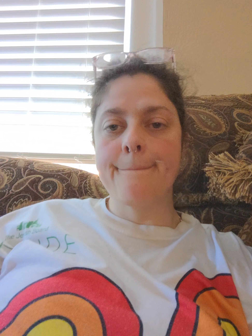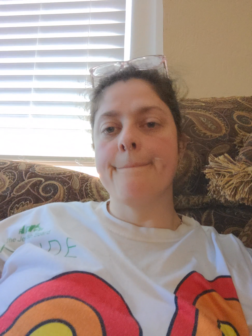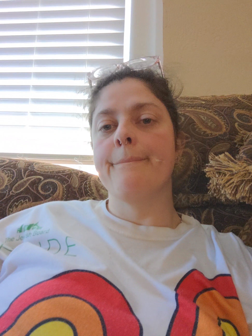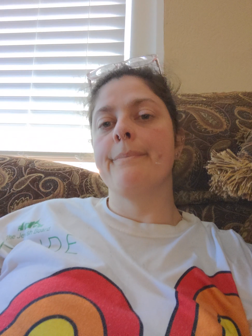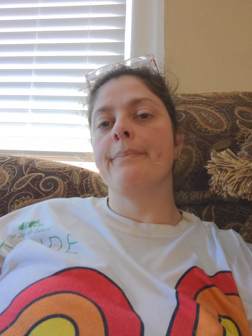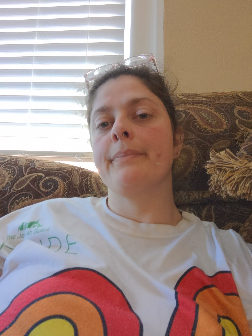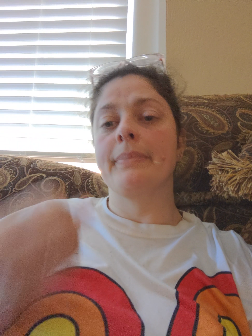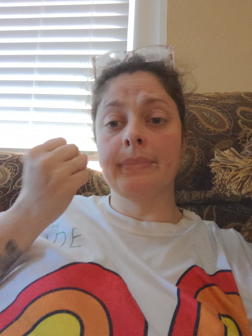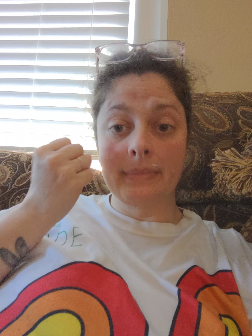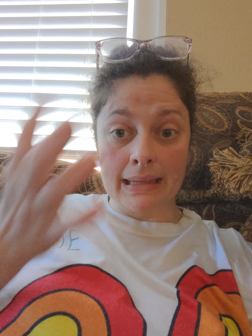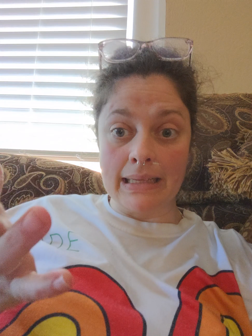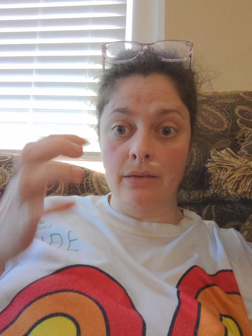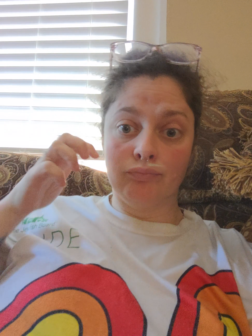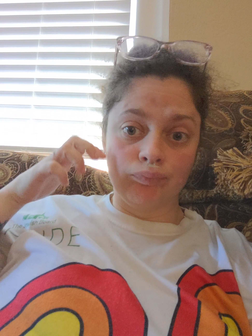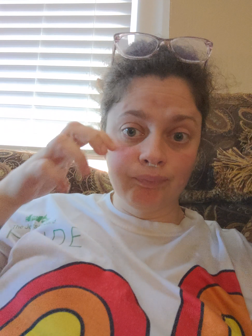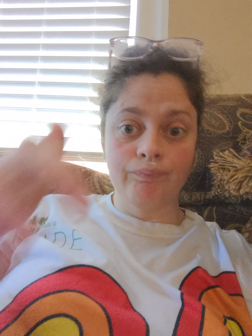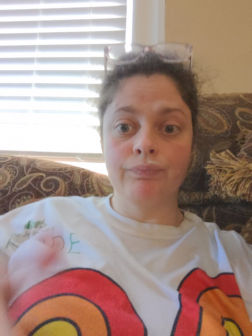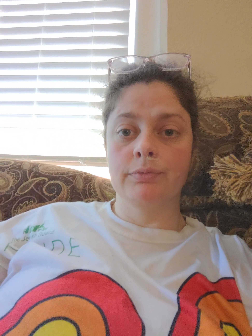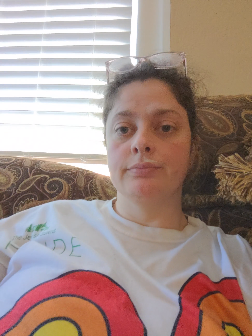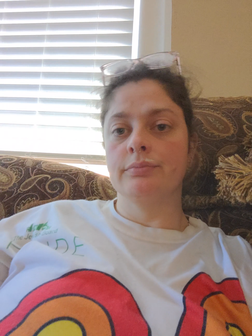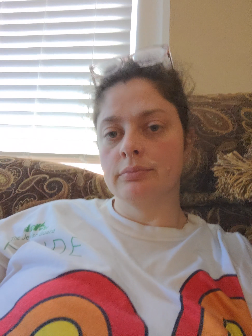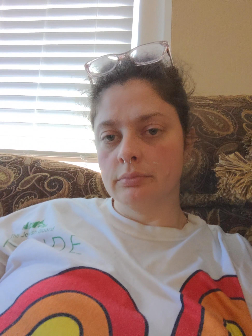many